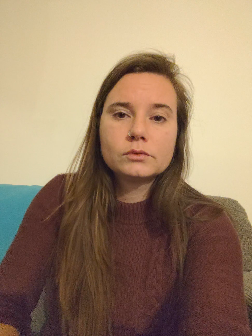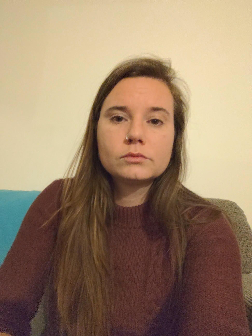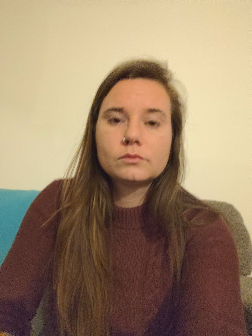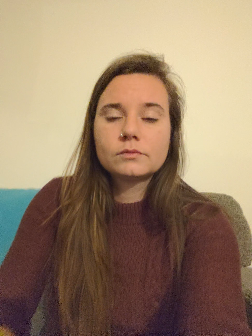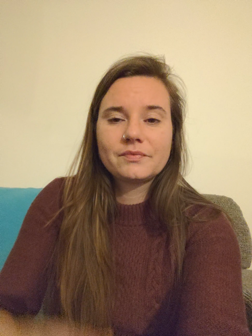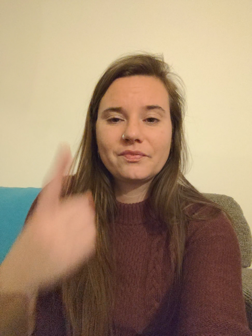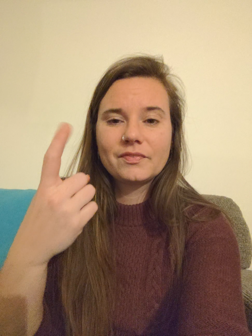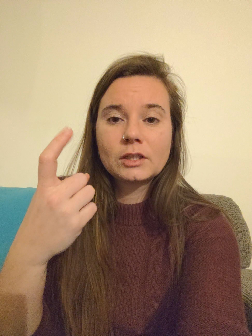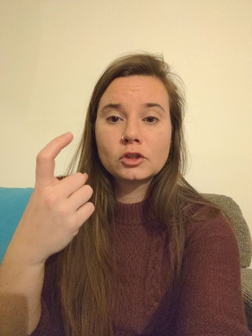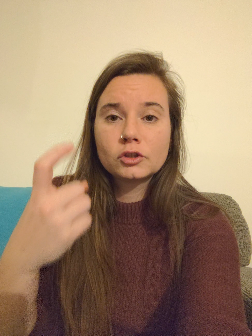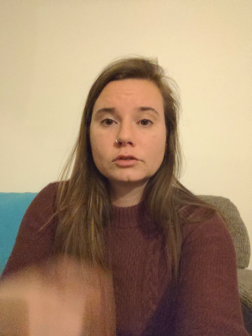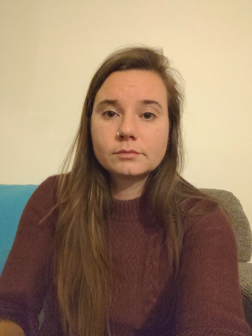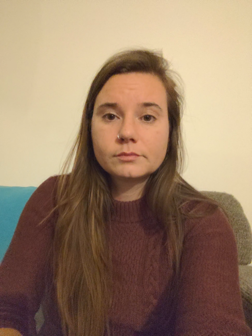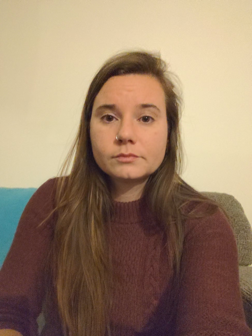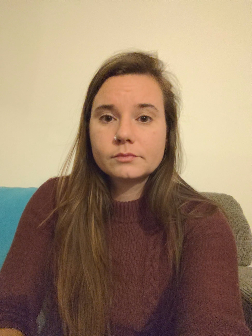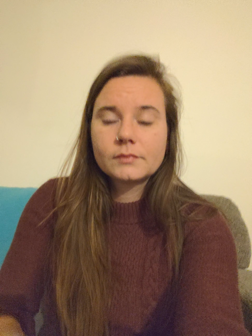finger